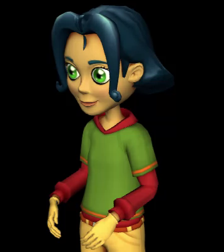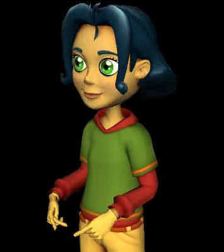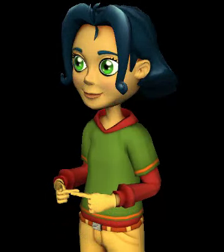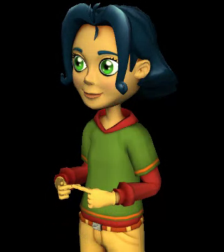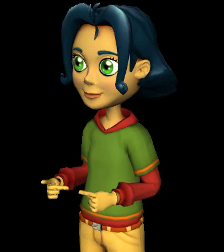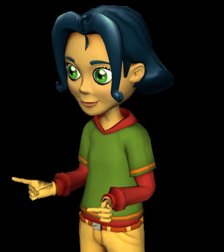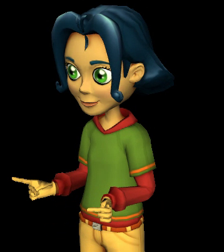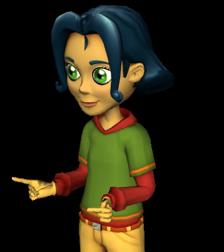عام